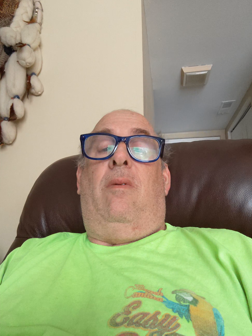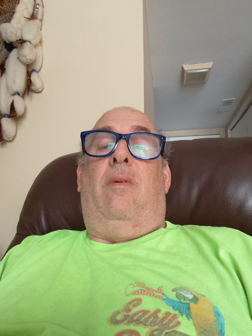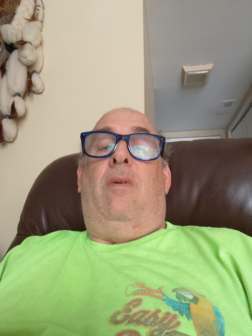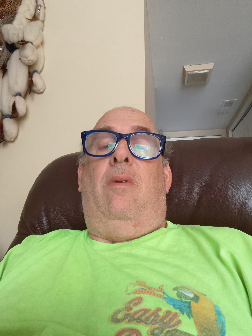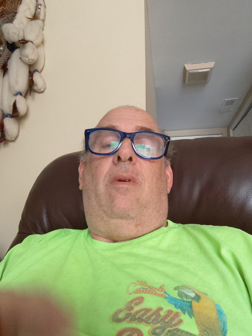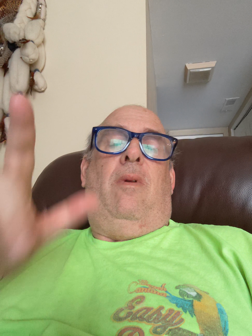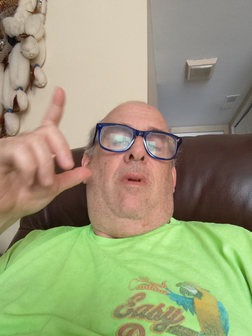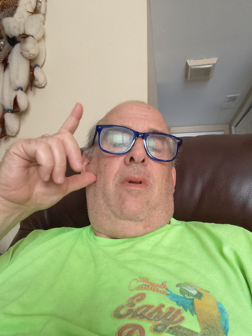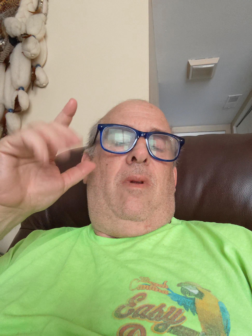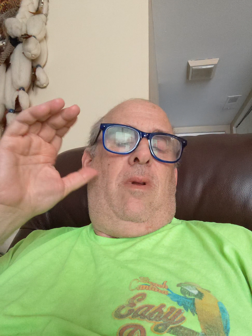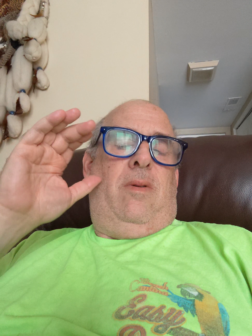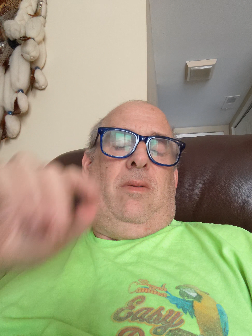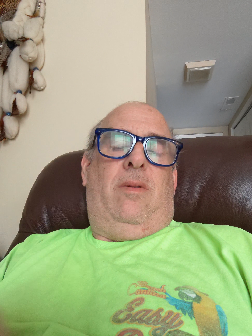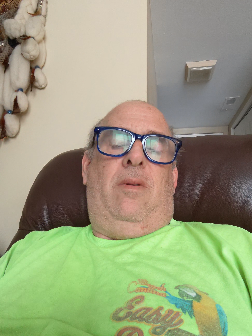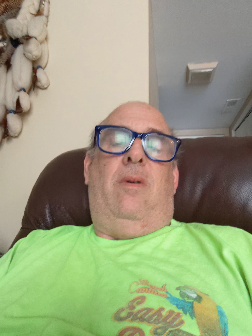listen